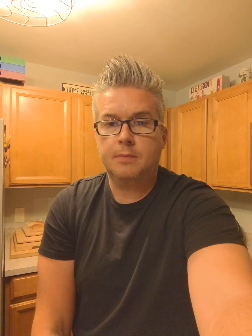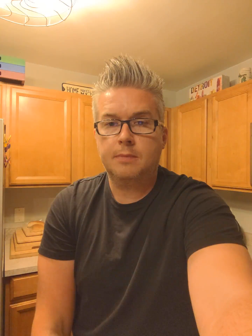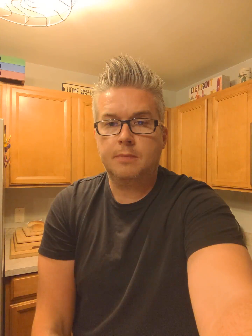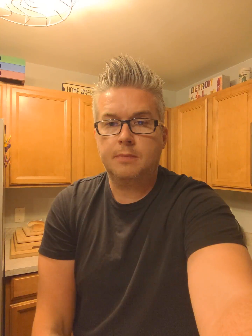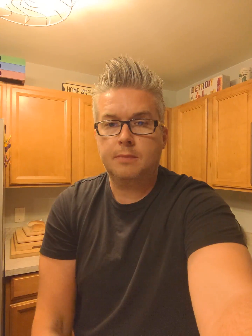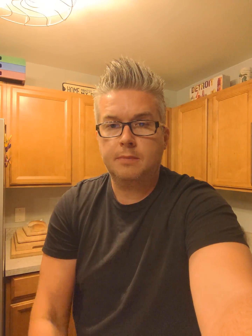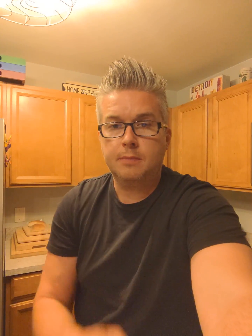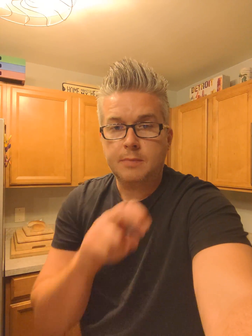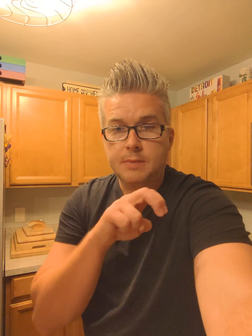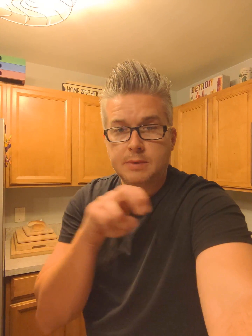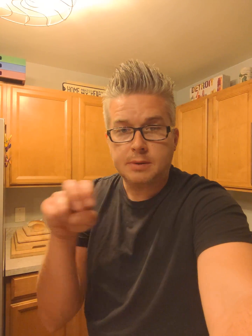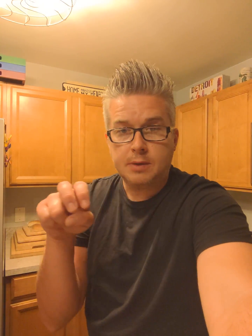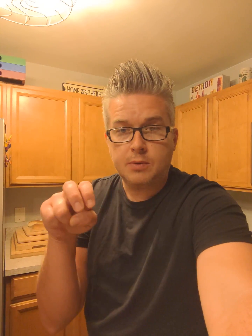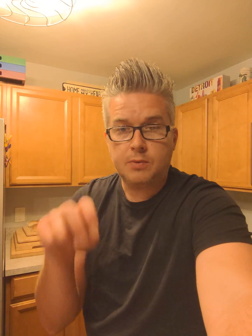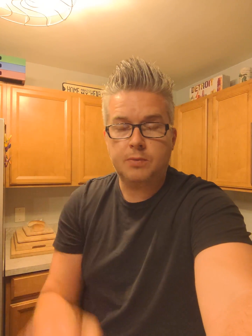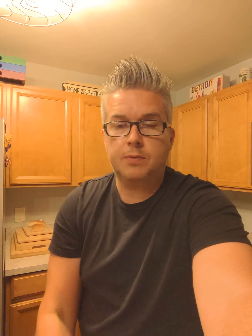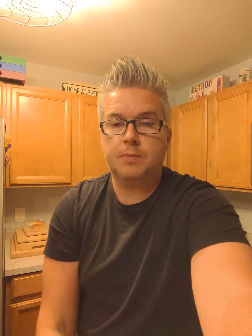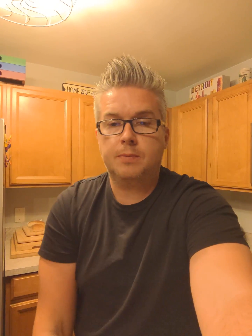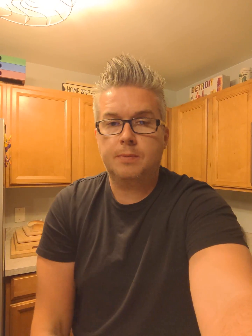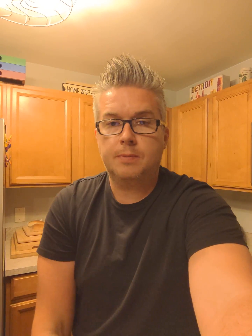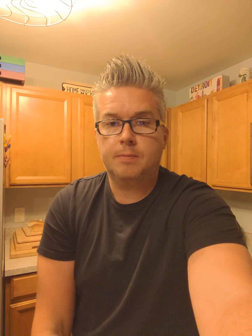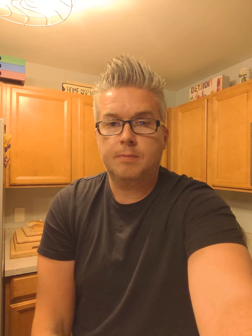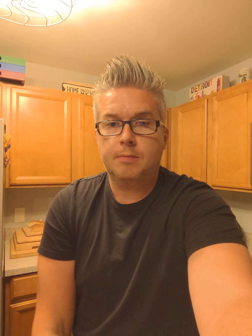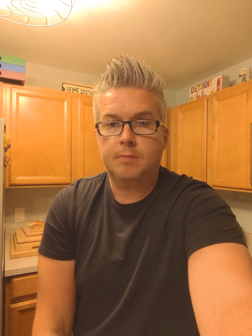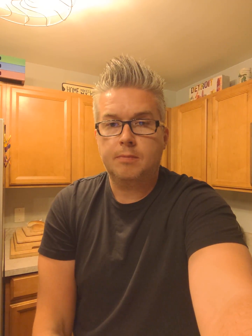porch